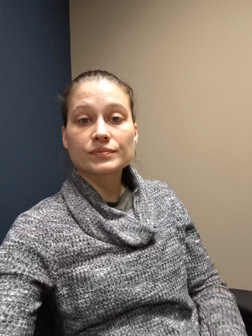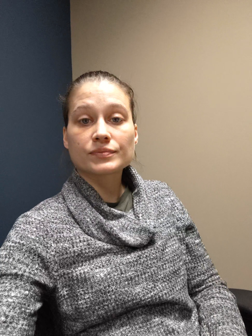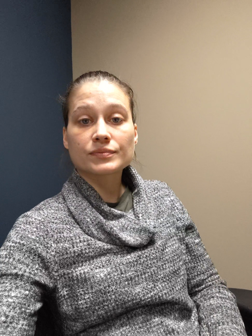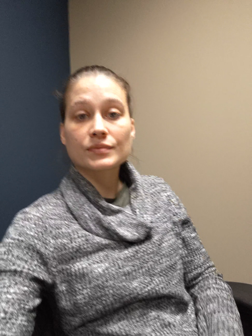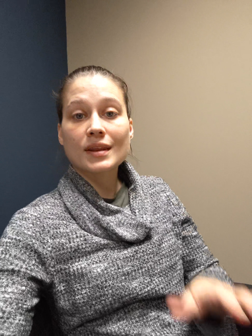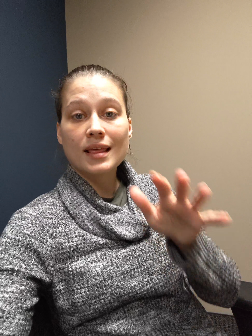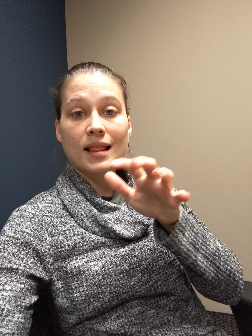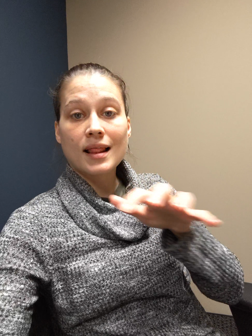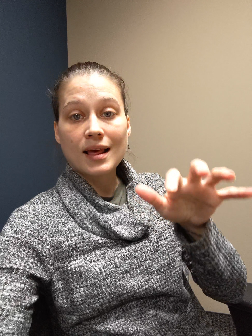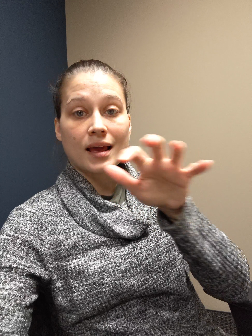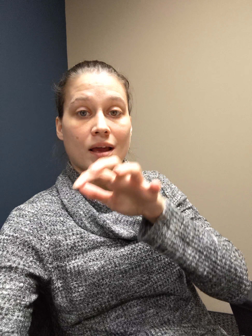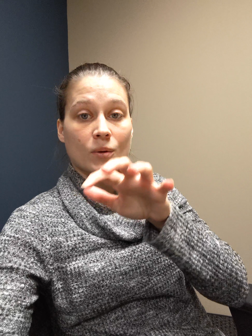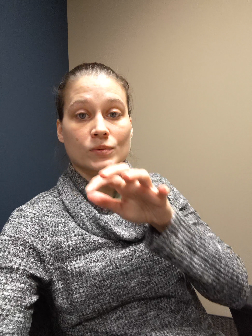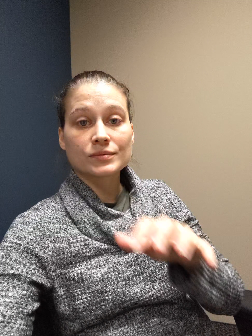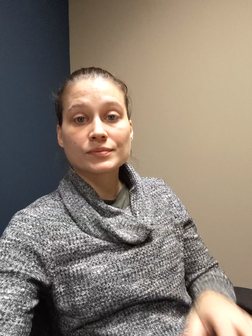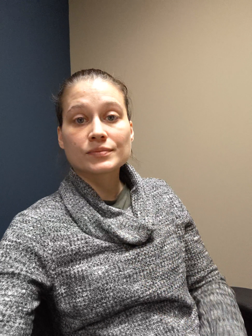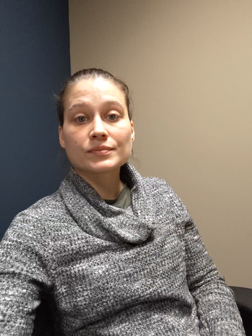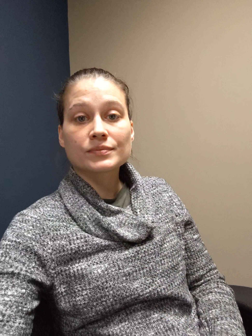cloud